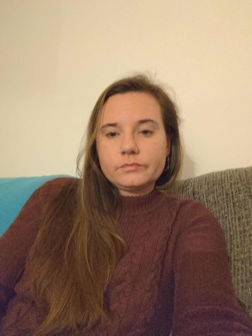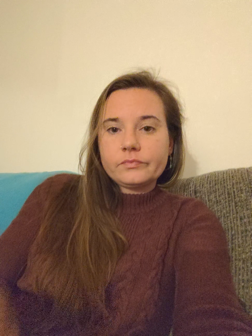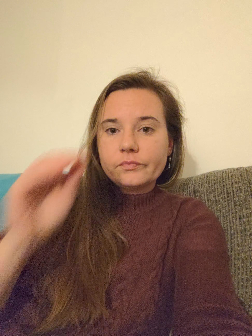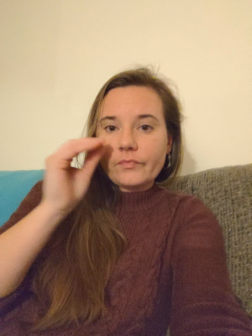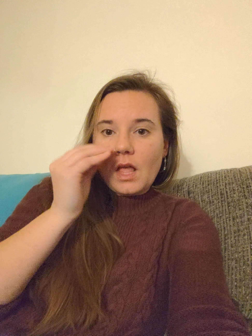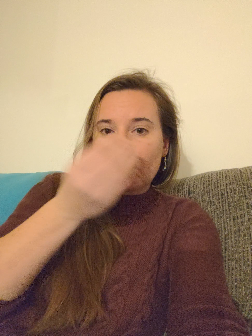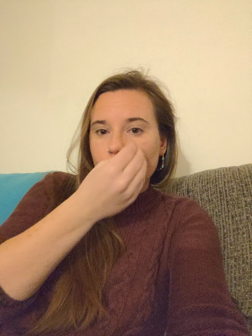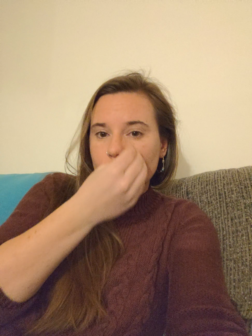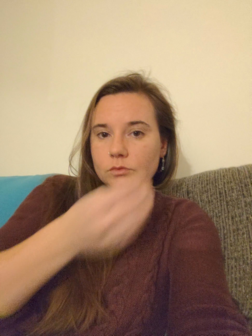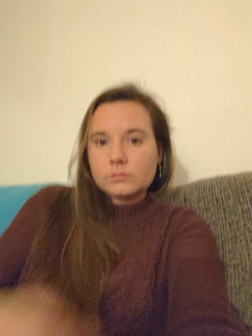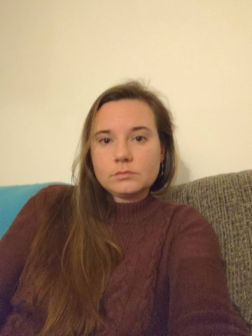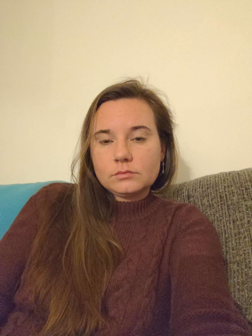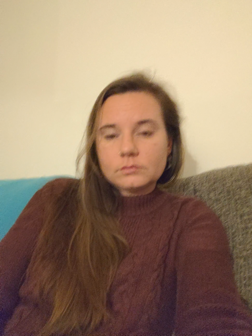flower